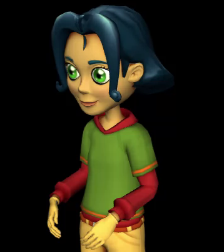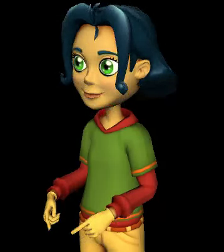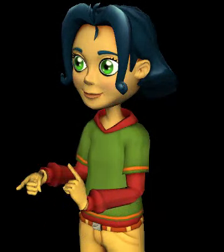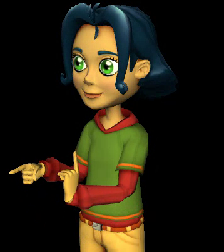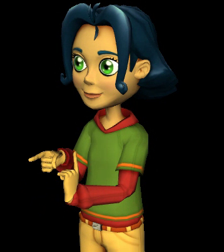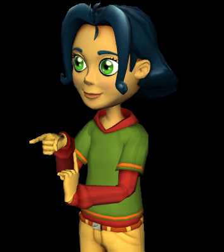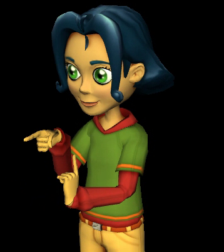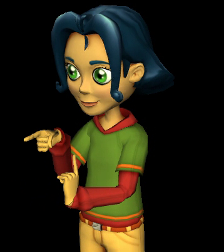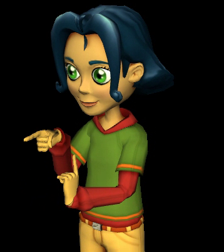أساسي